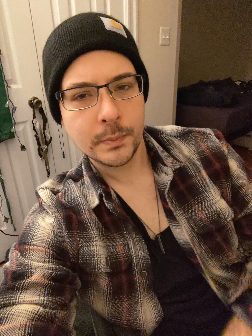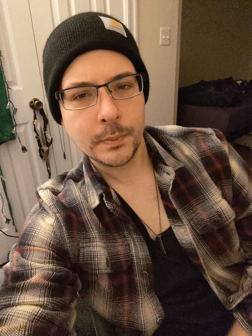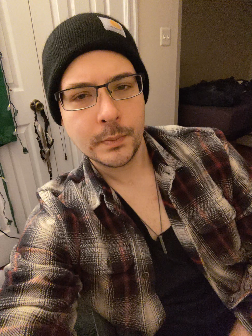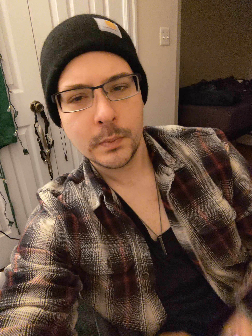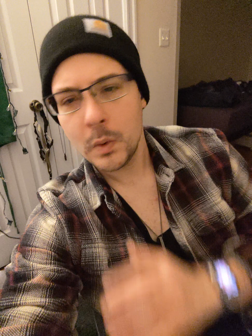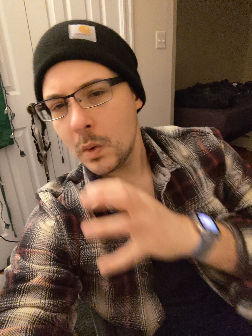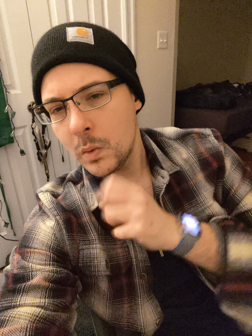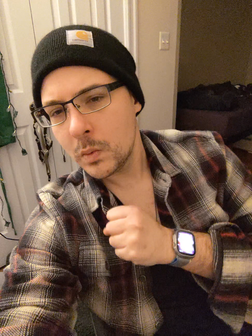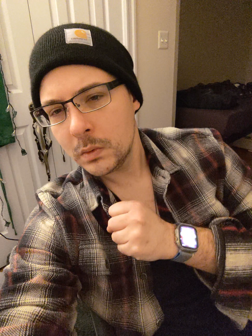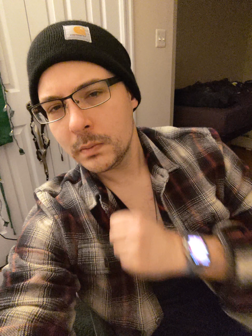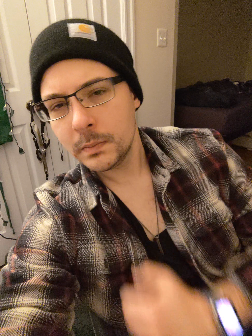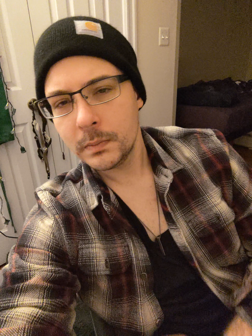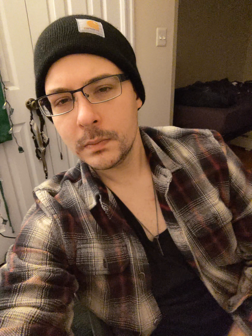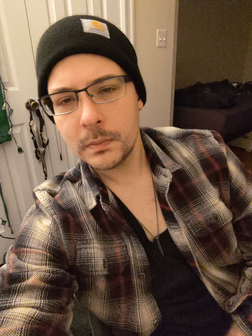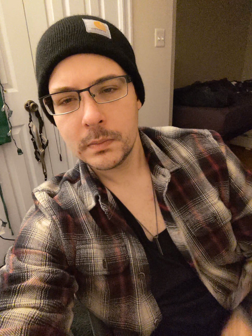old